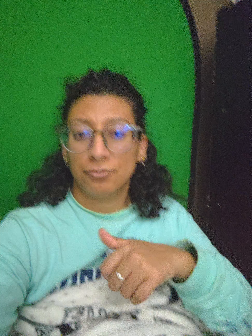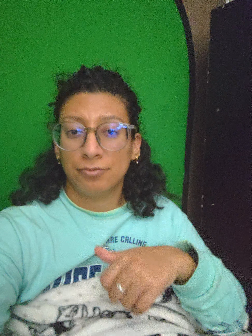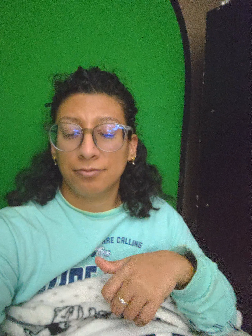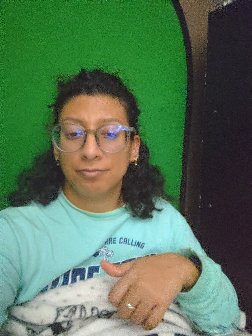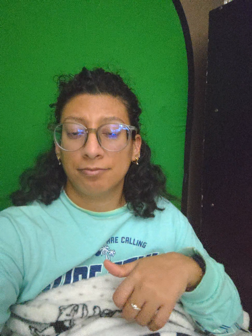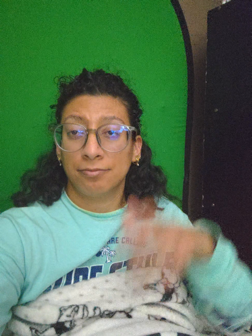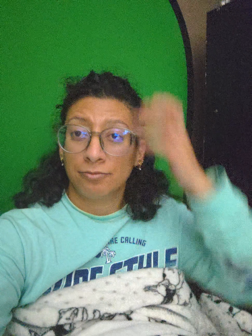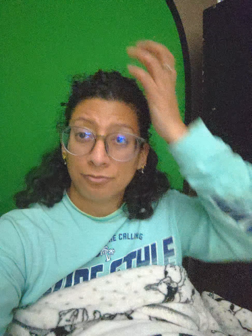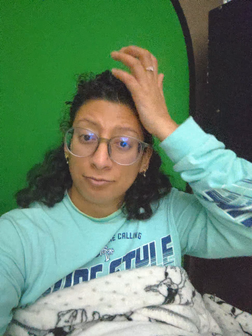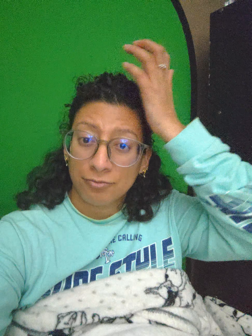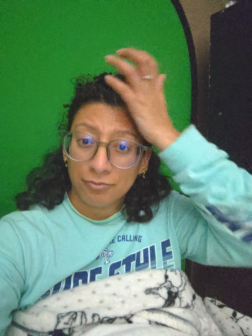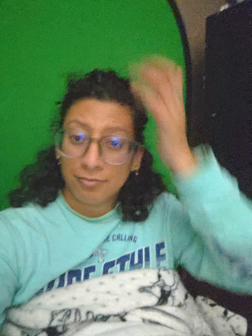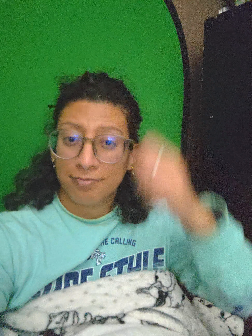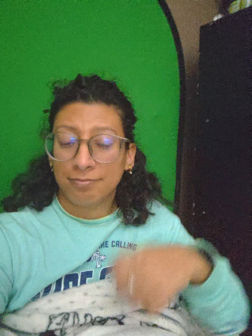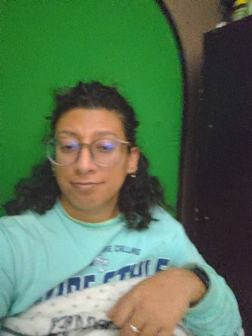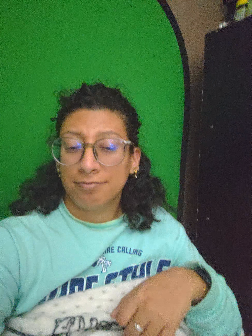garbage